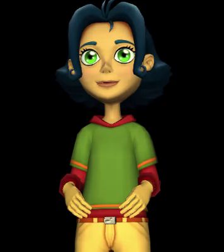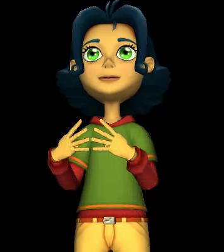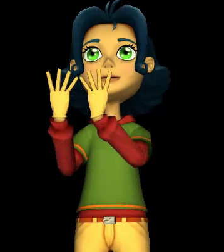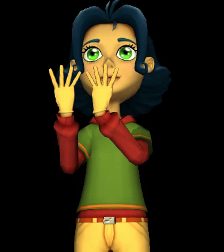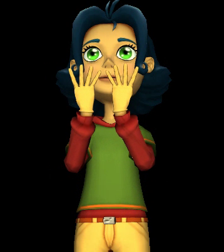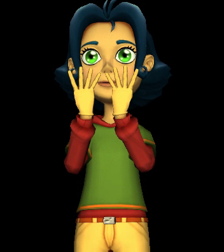عيد ميلاد